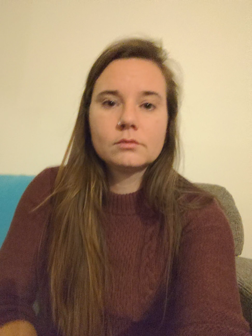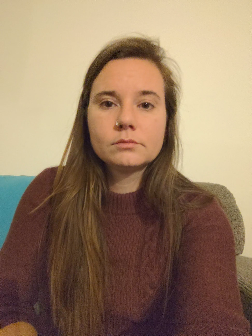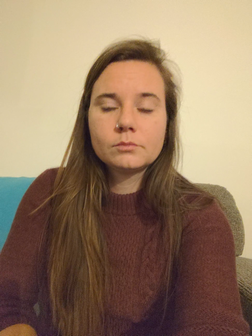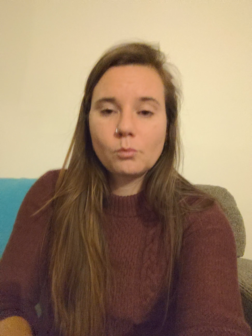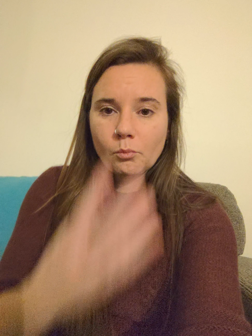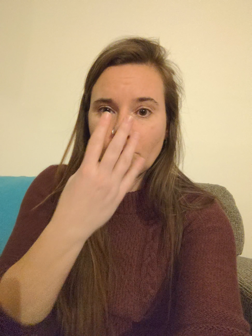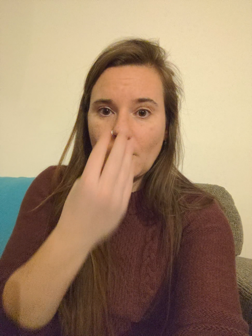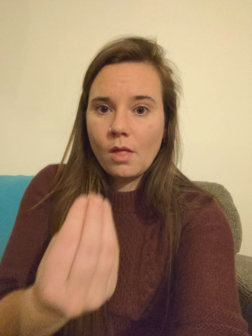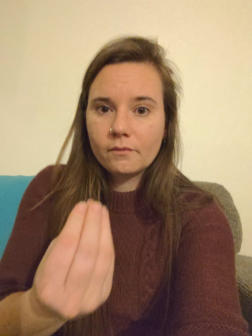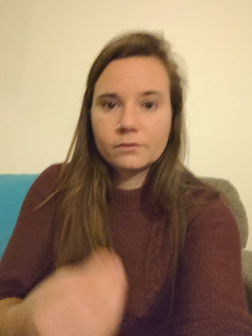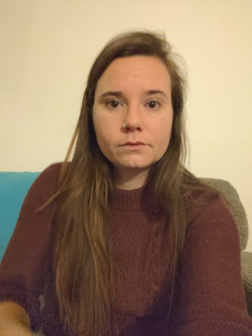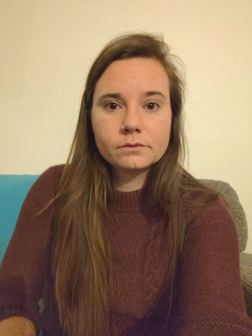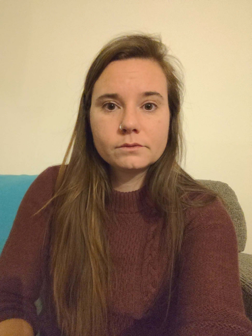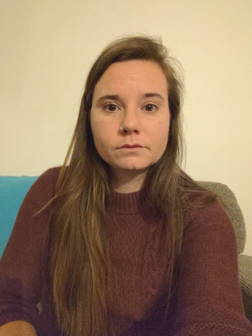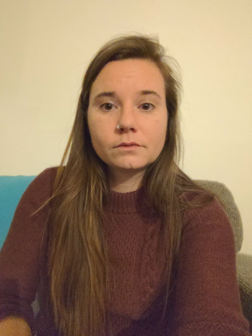wolf